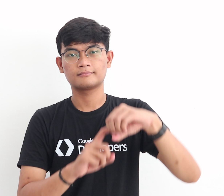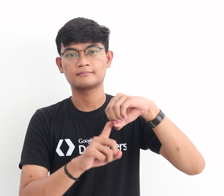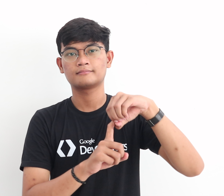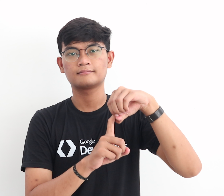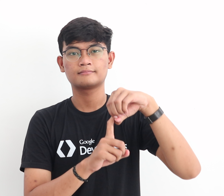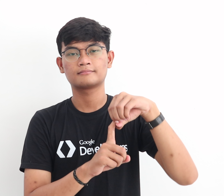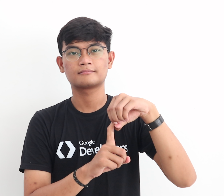Q